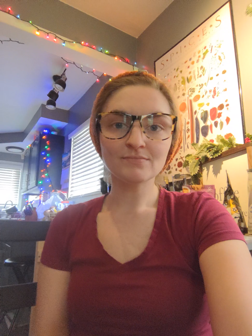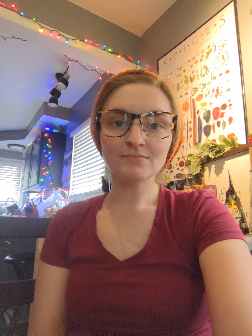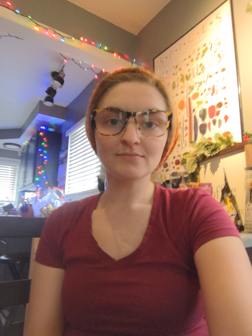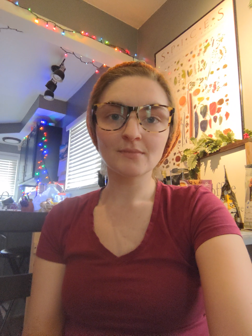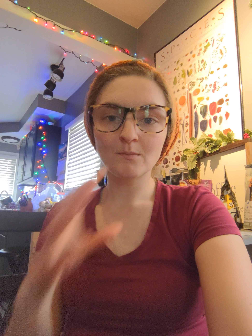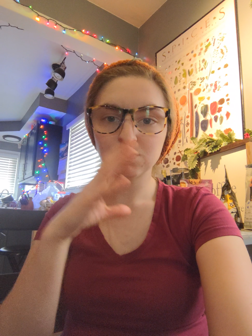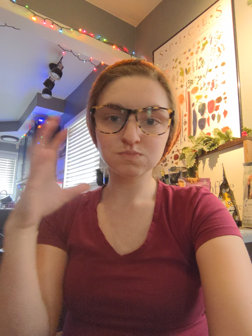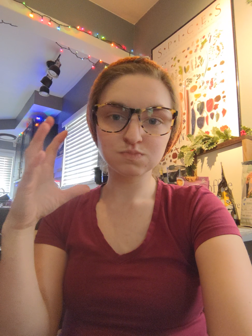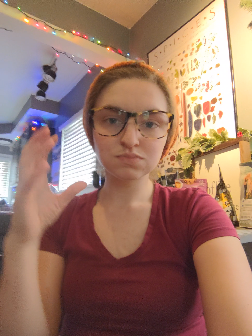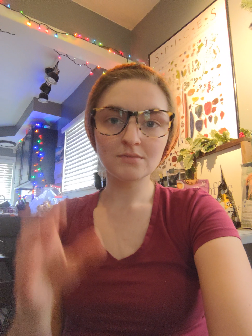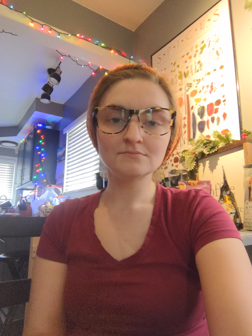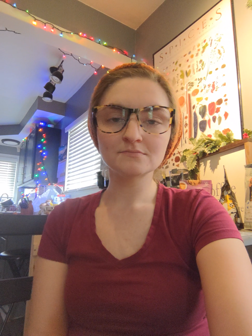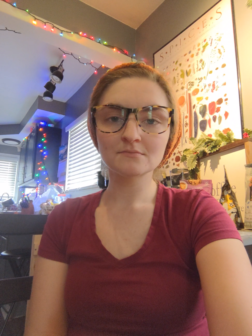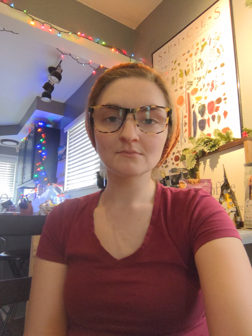balloon